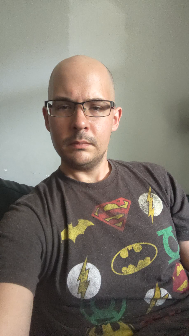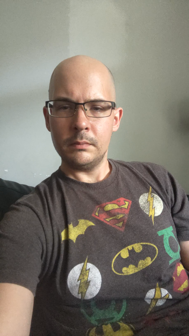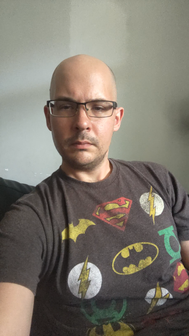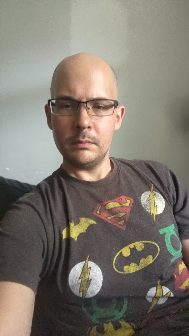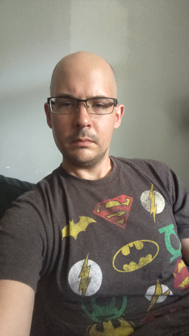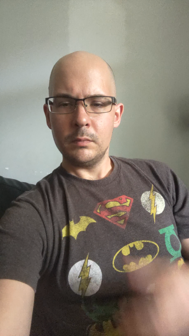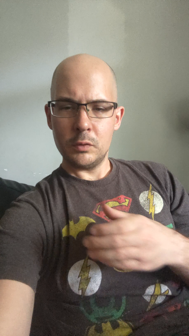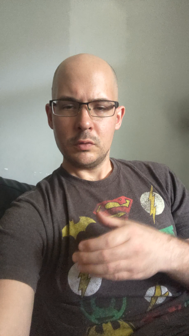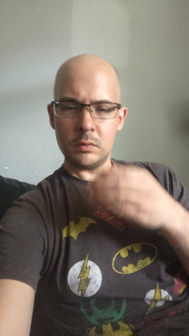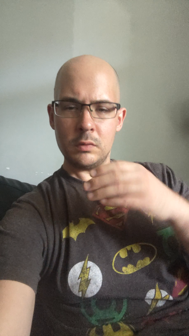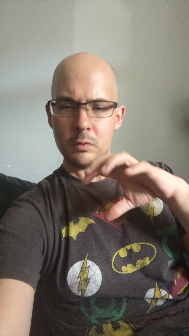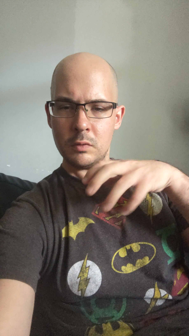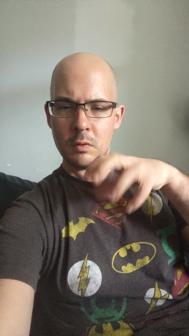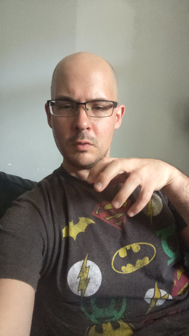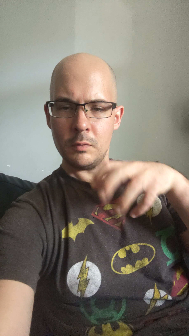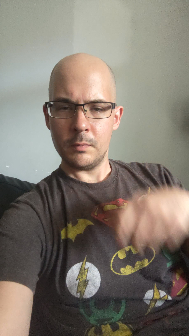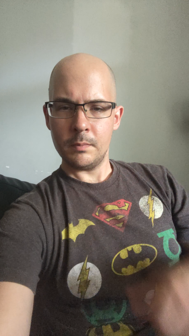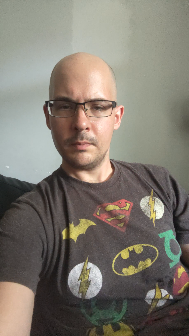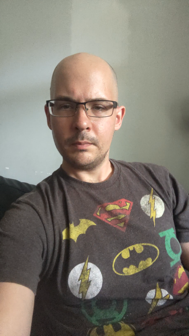jar